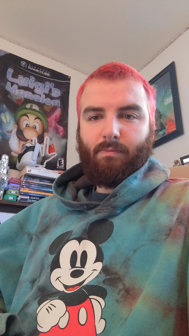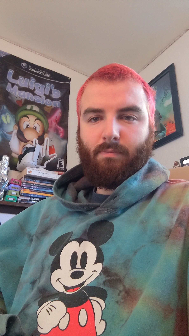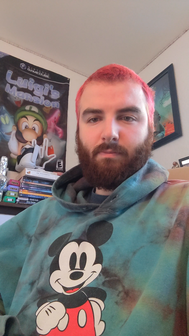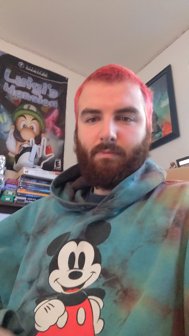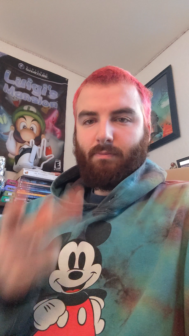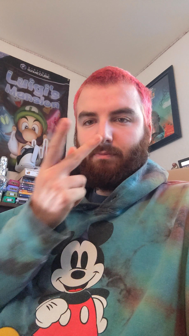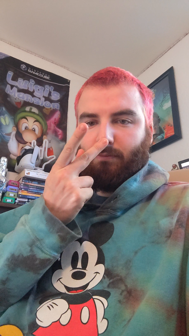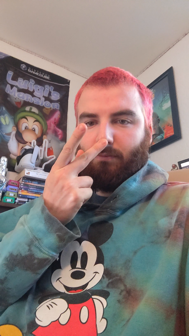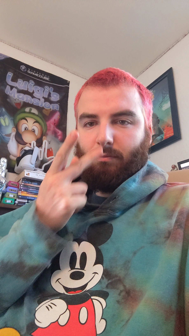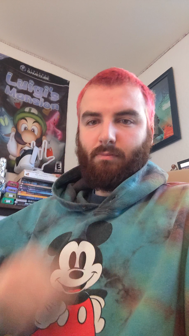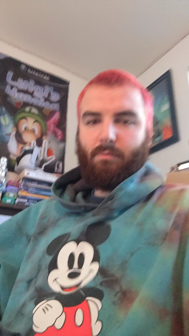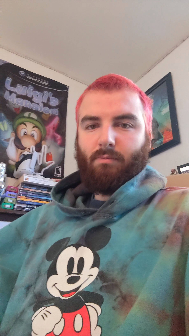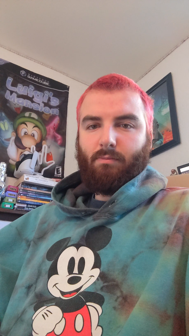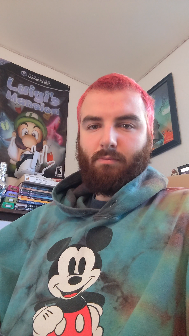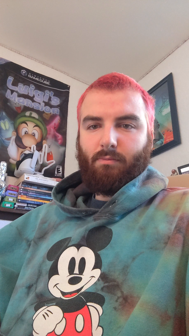penis